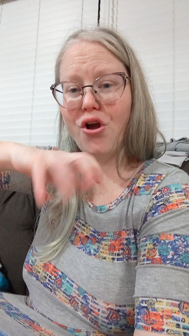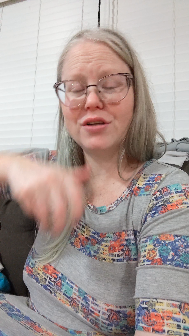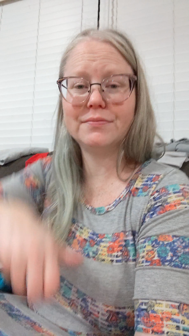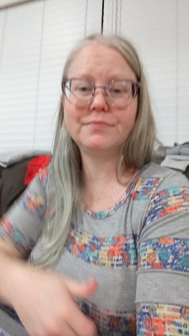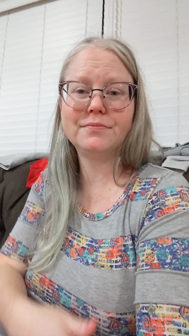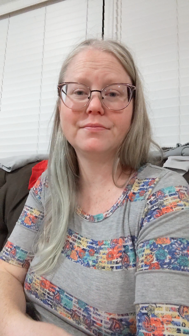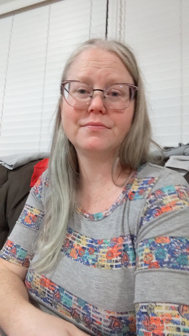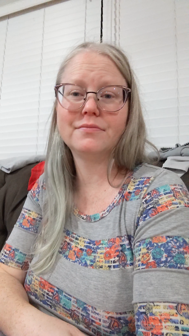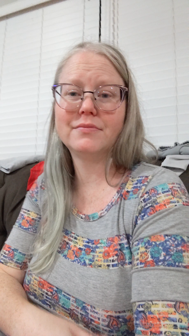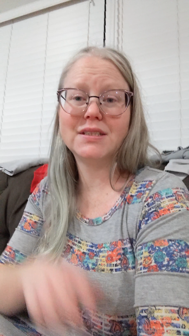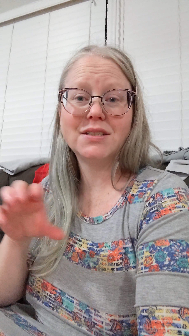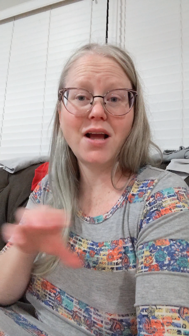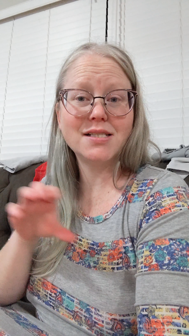does